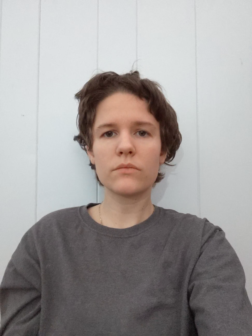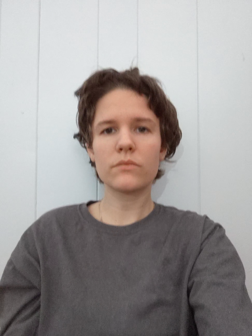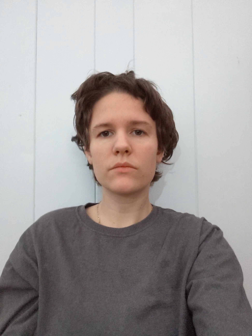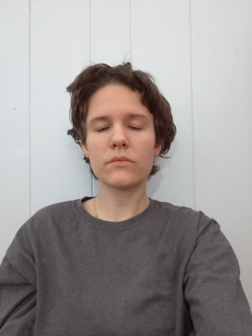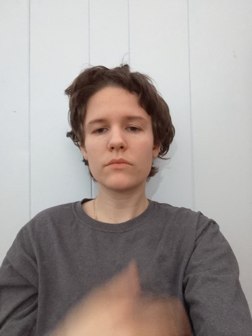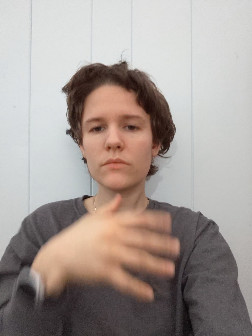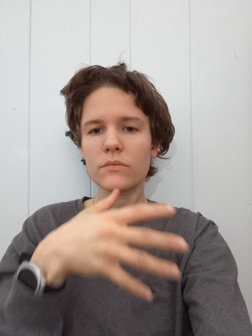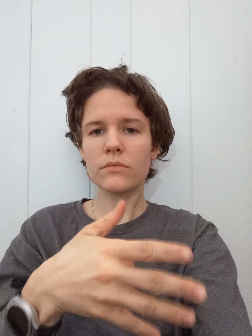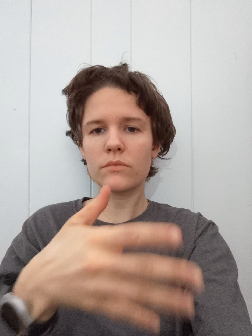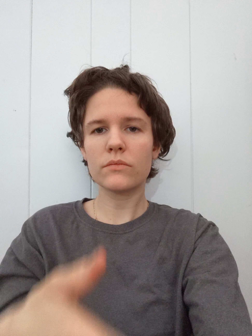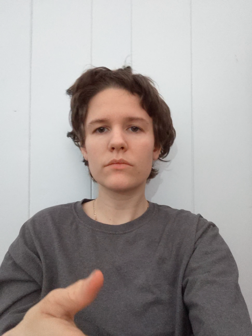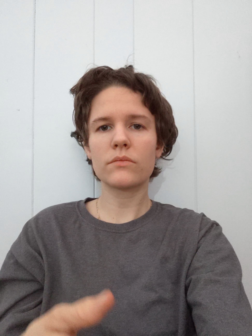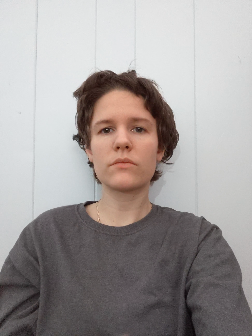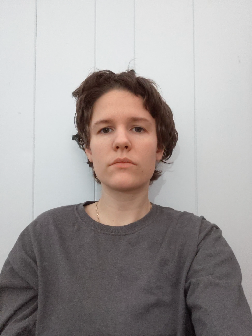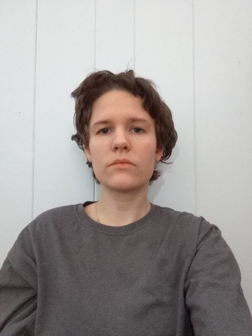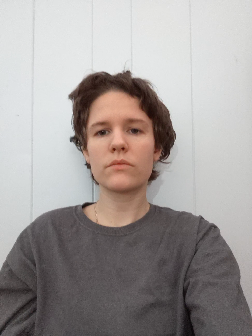grandma